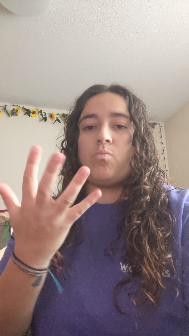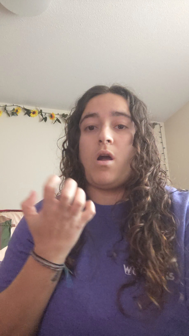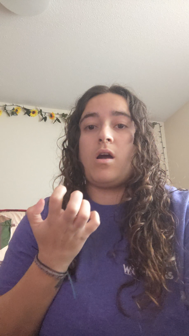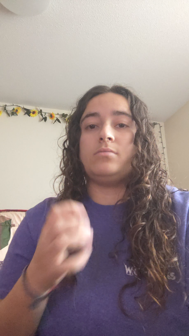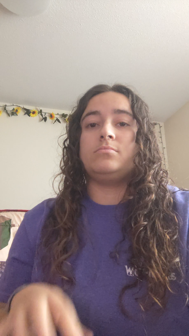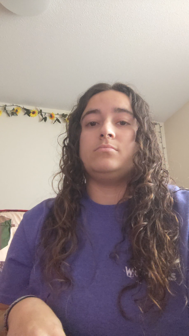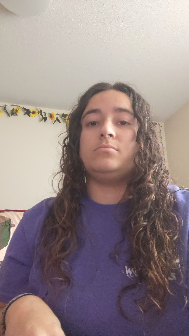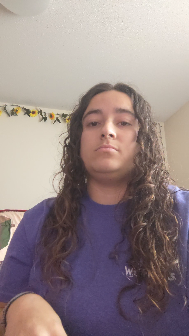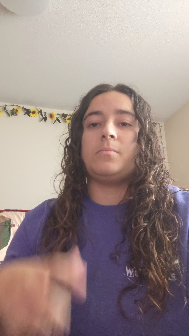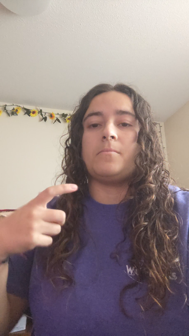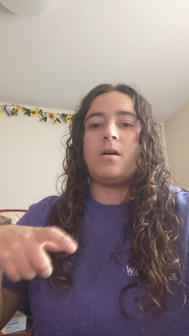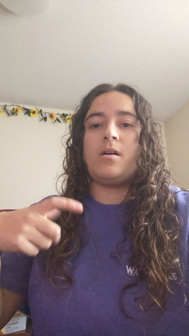plate